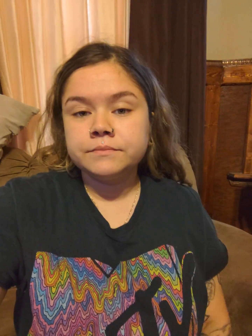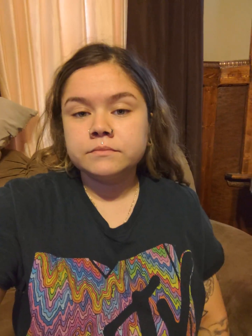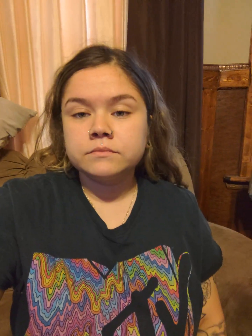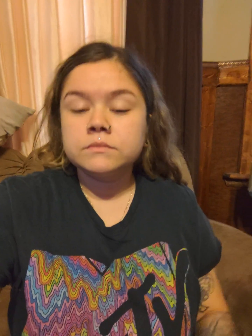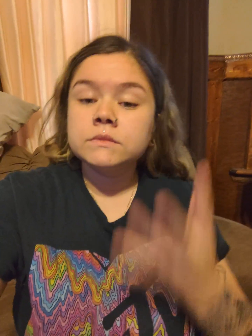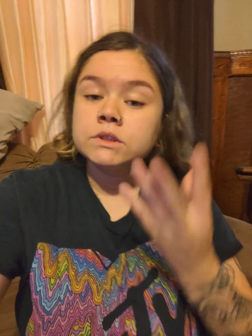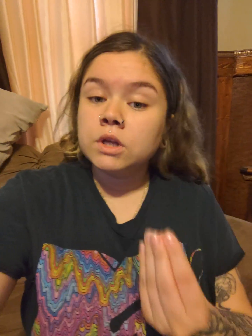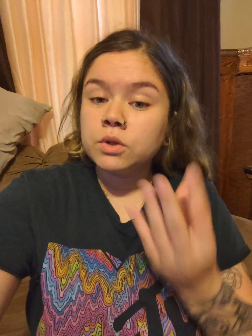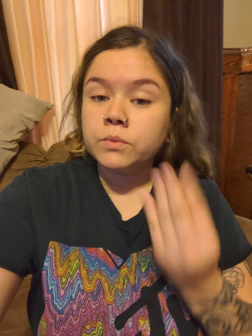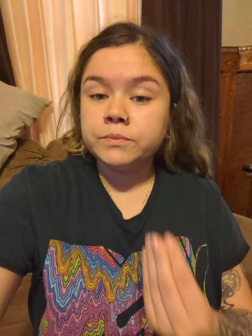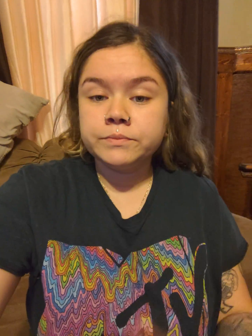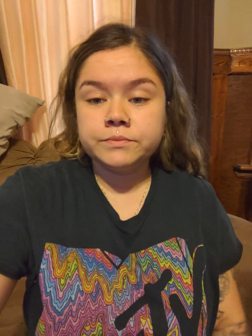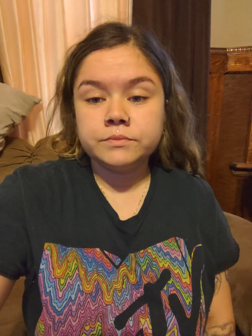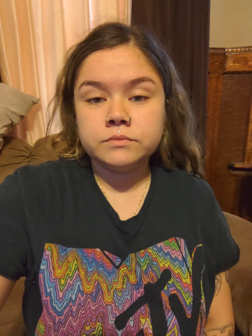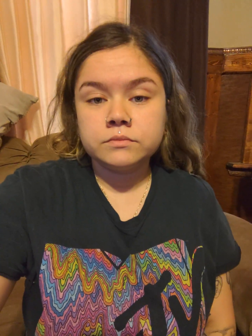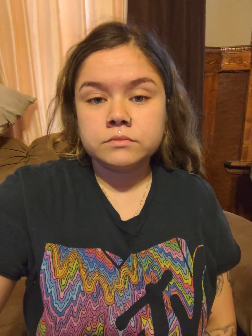gentle